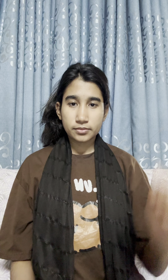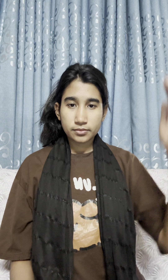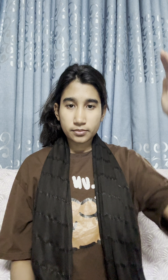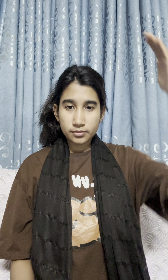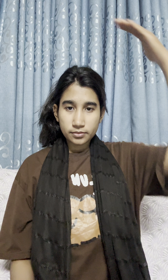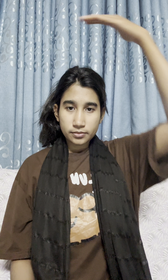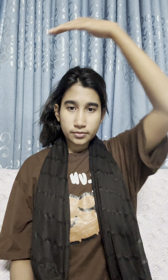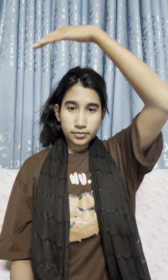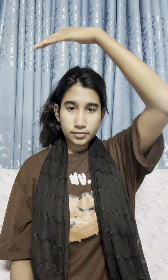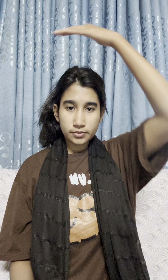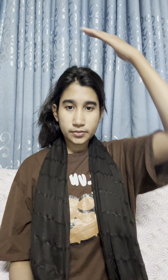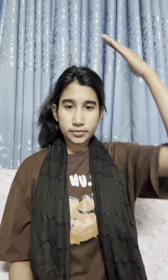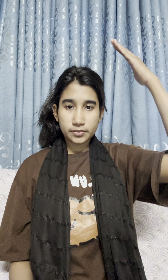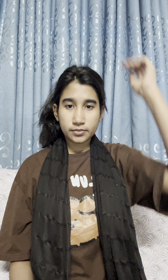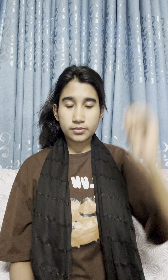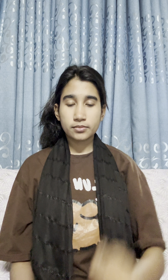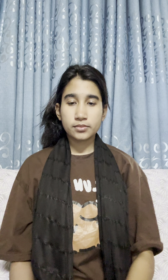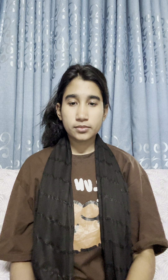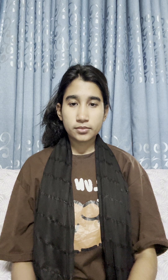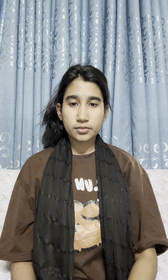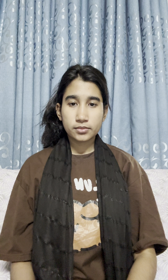আকাশ